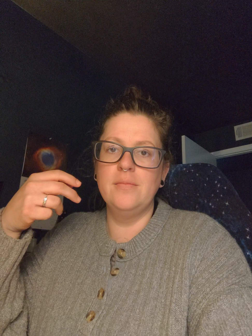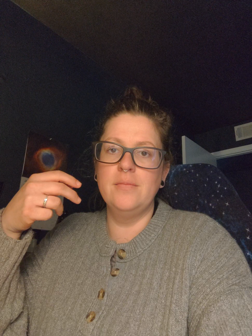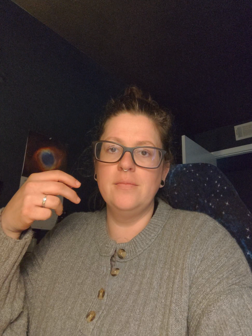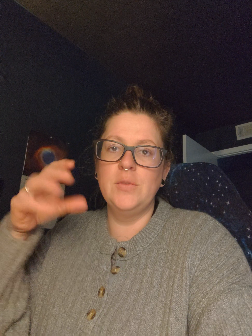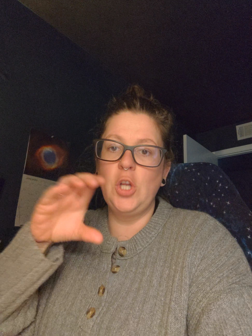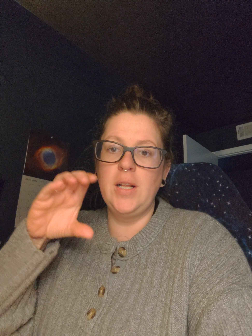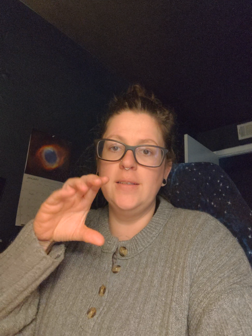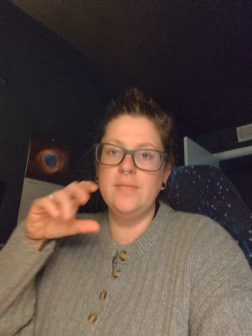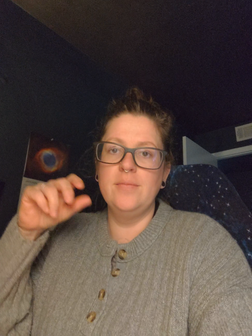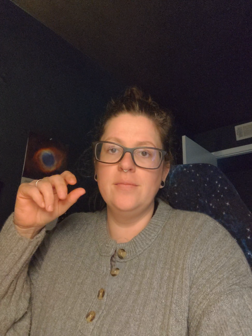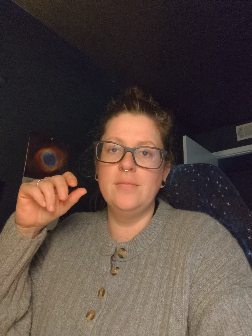chocolate